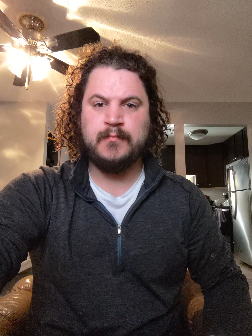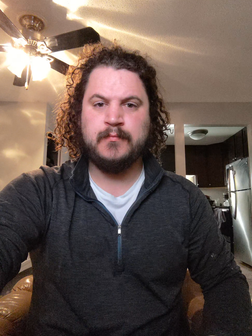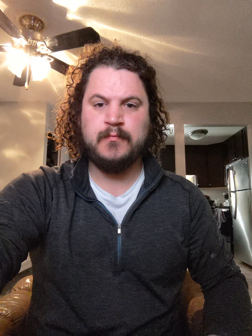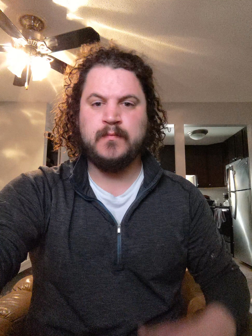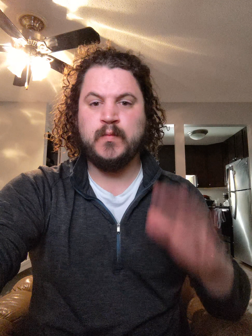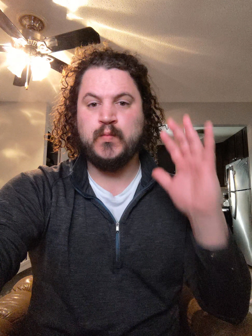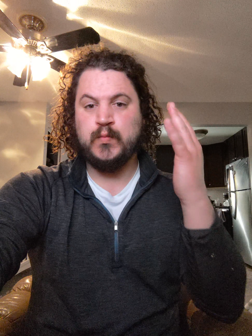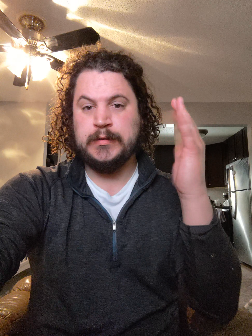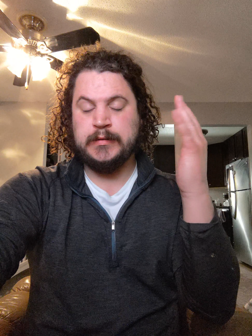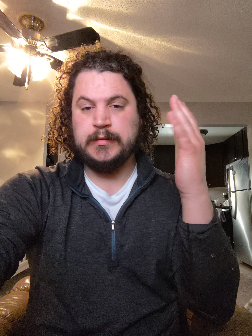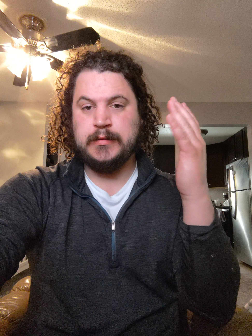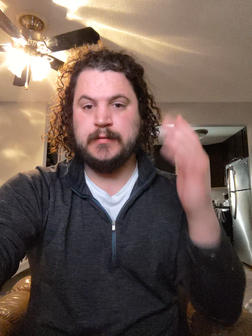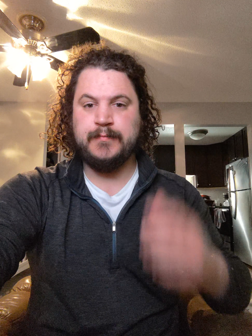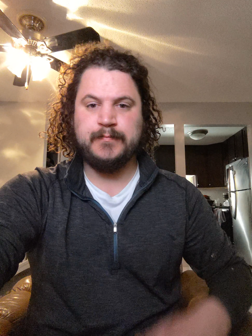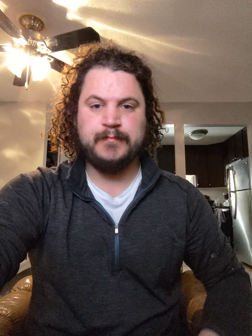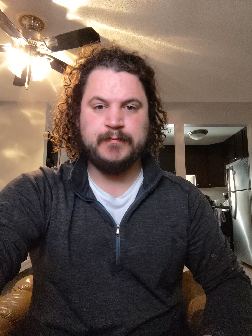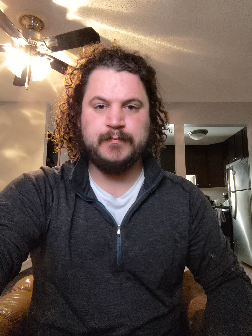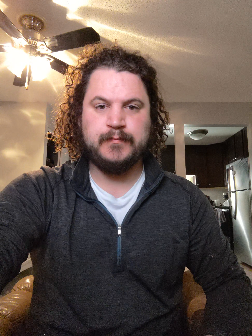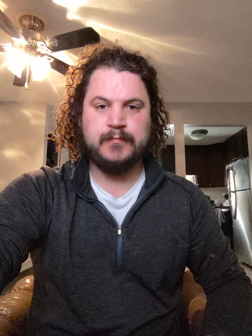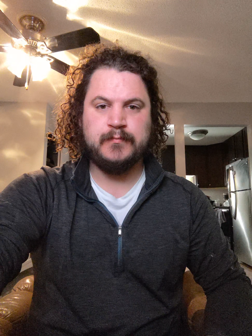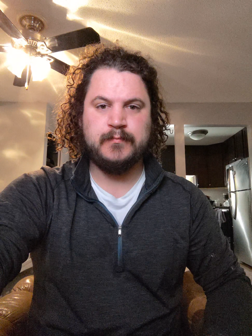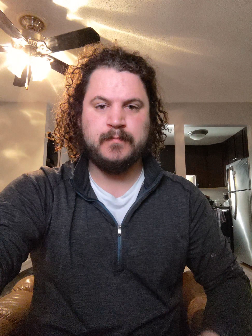tree